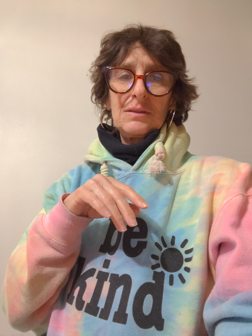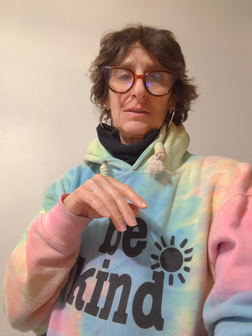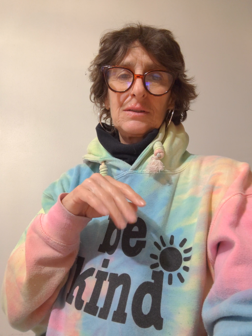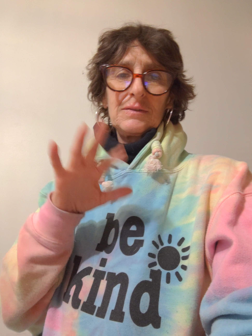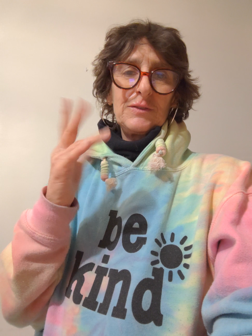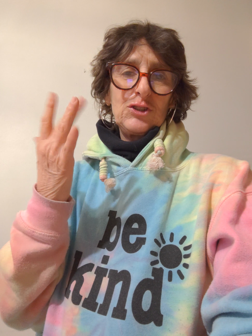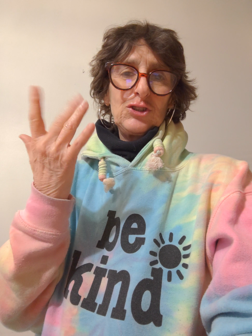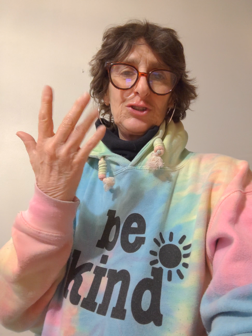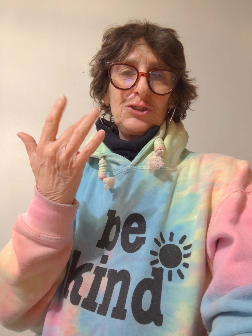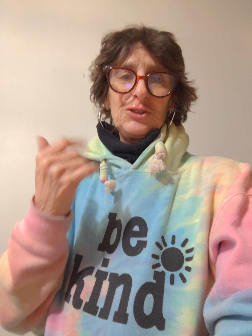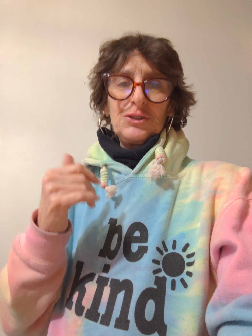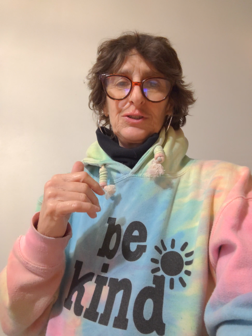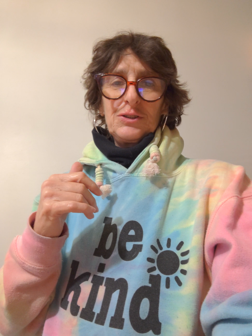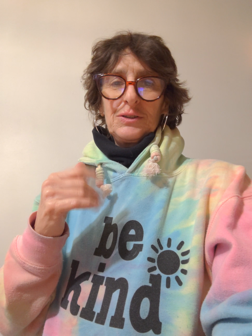finger